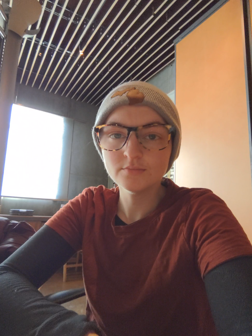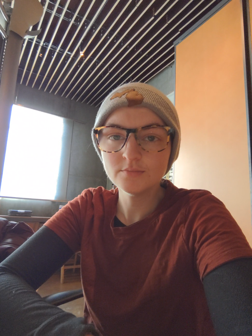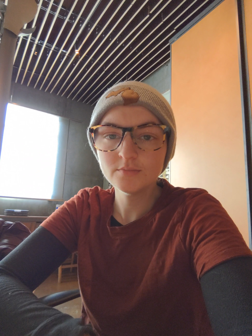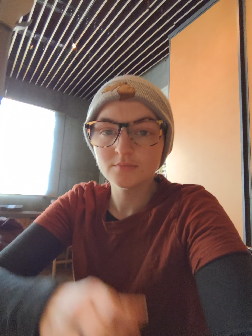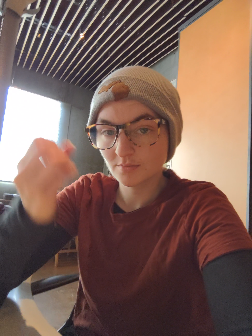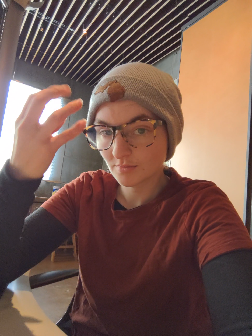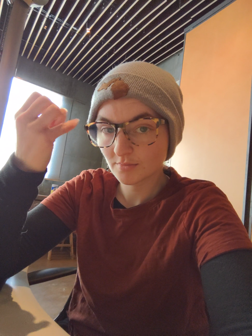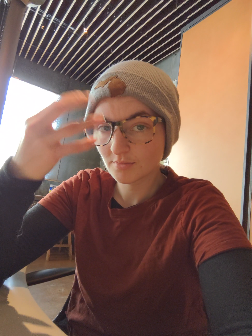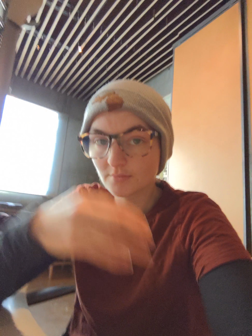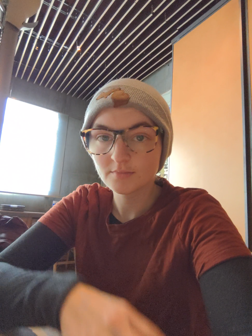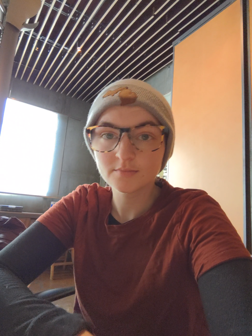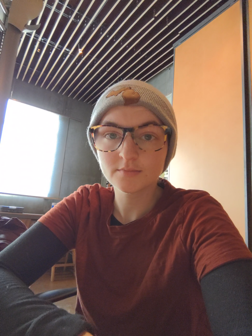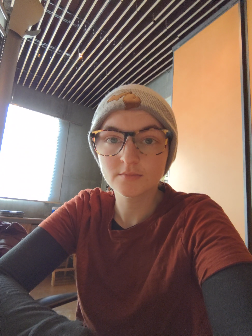shower